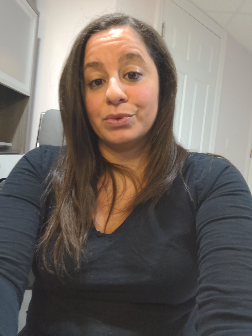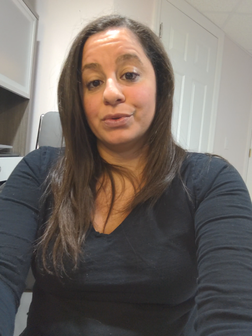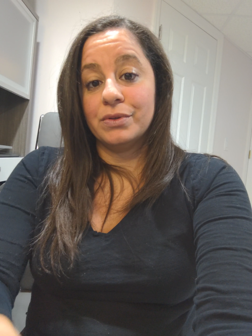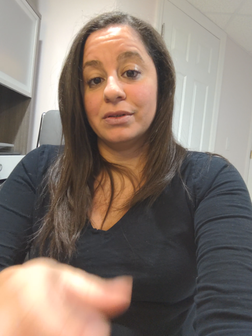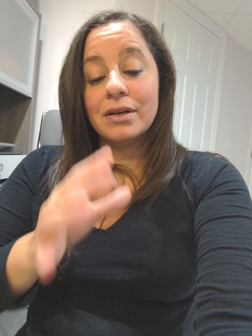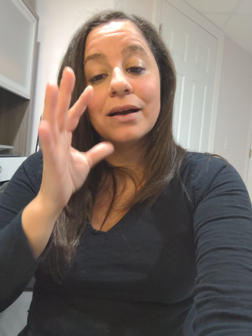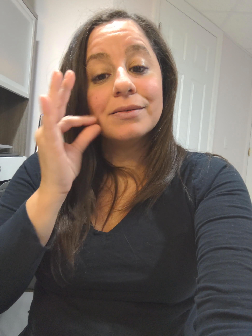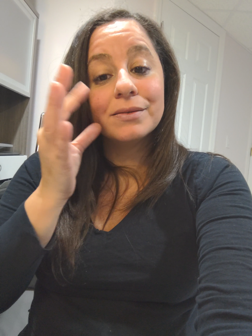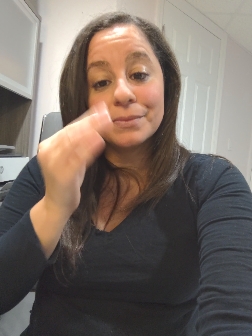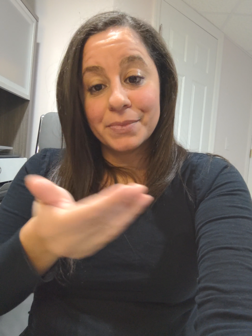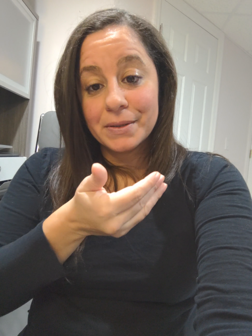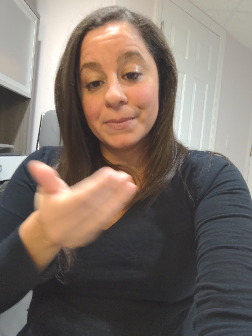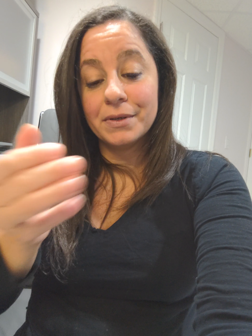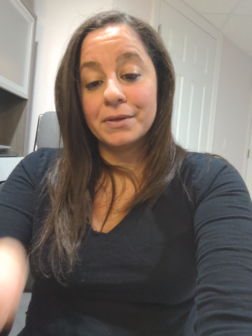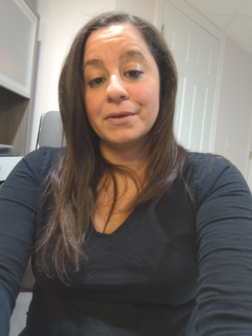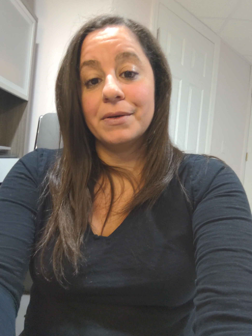kitty